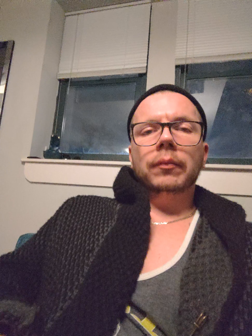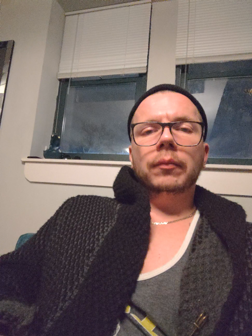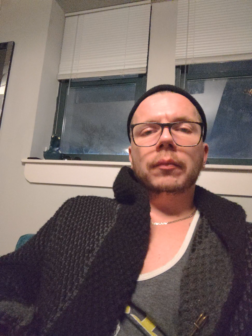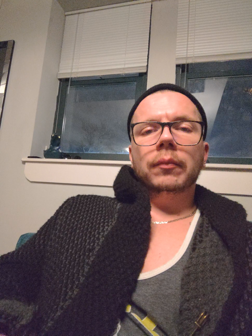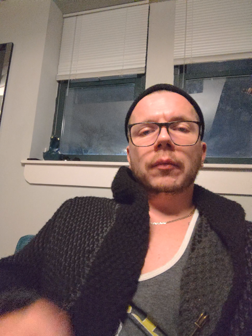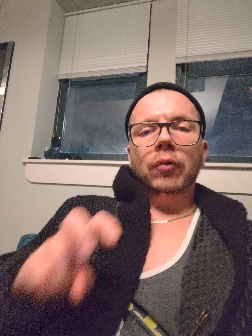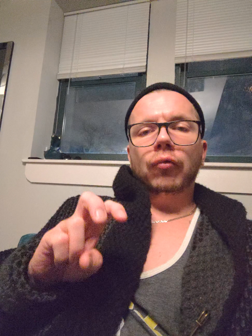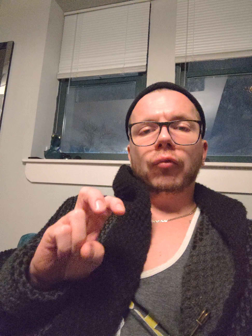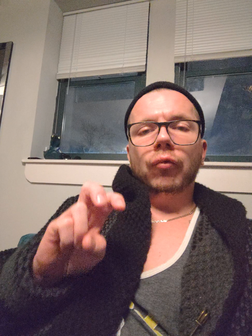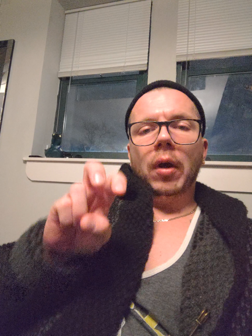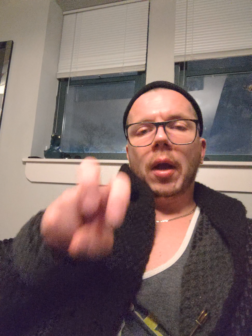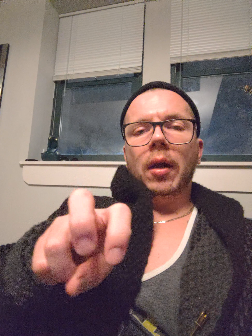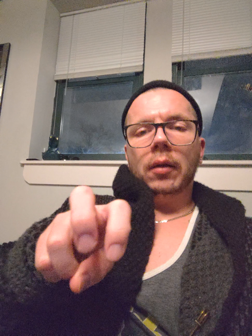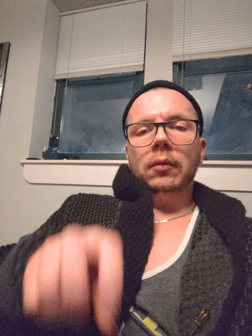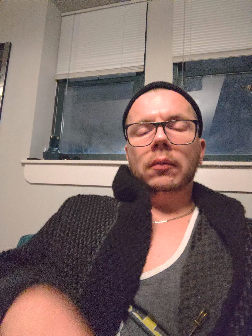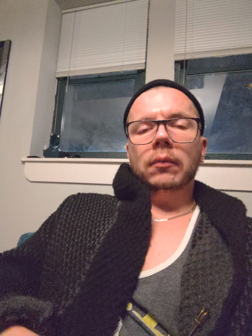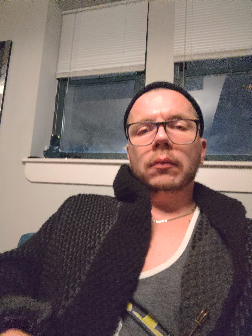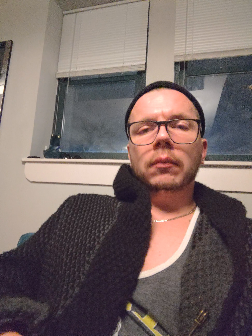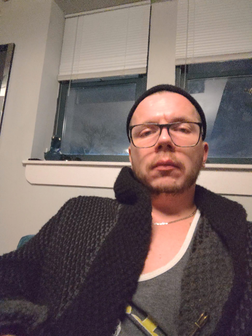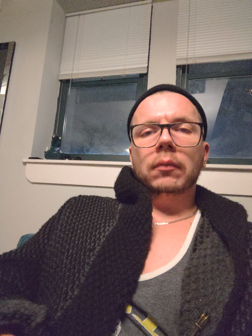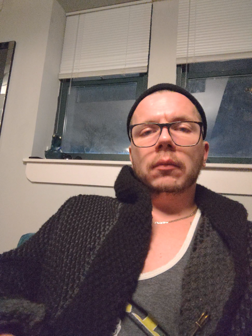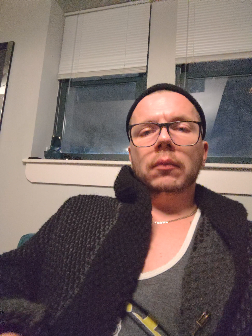ride